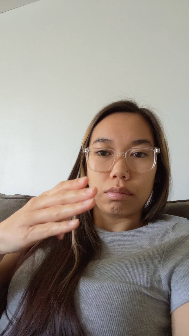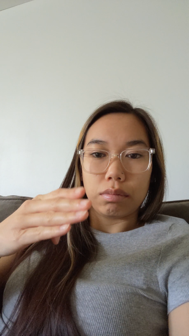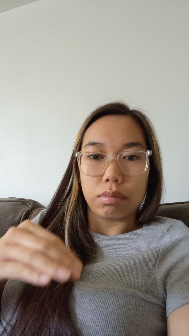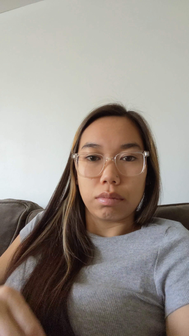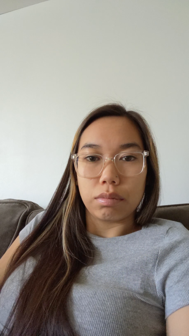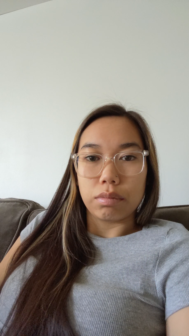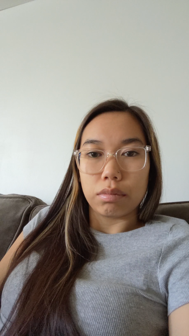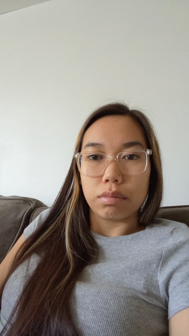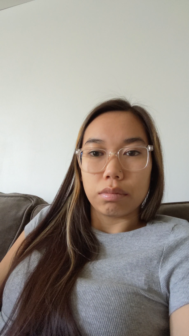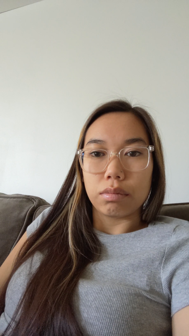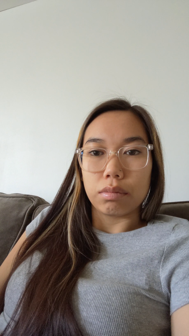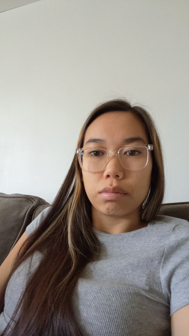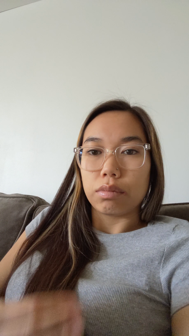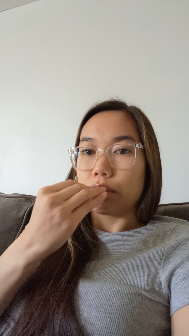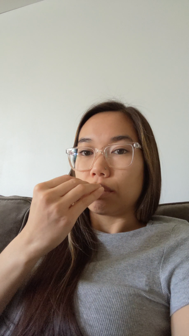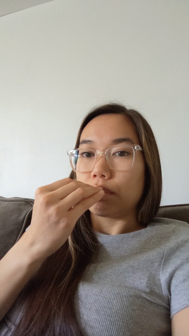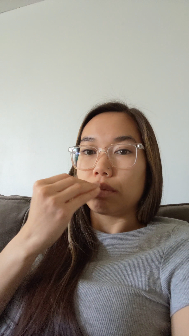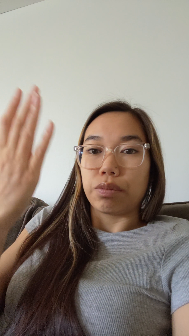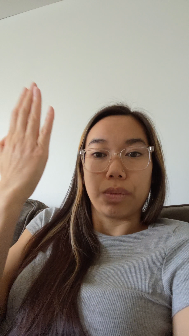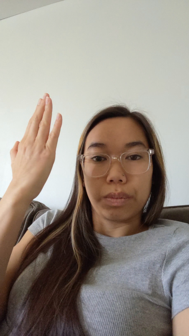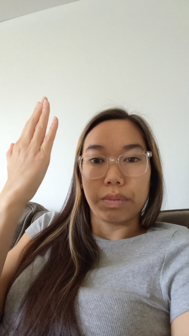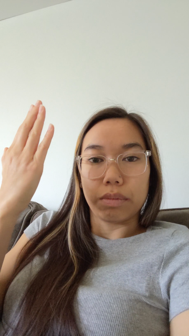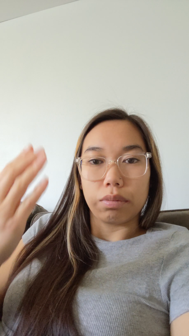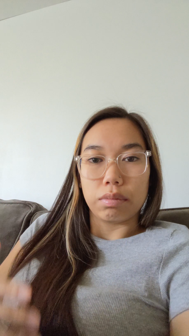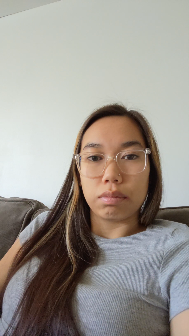breakfast